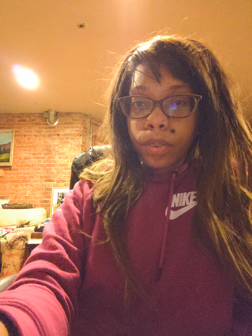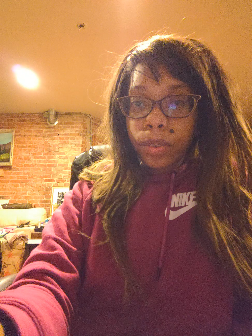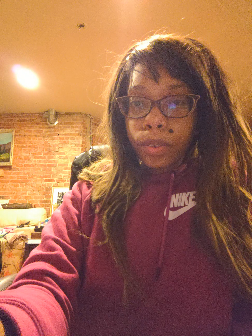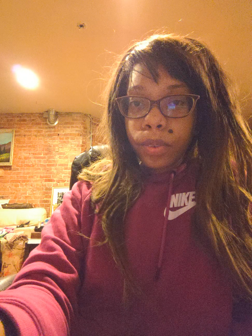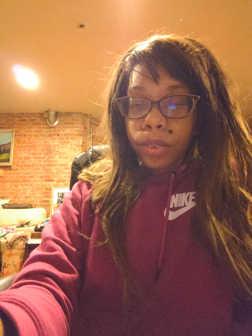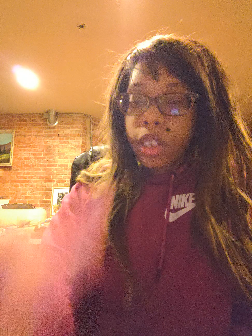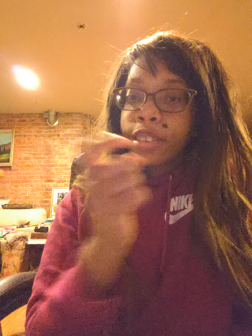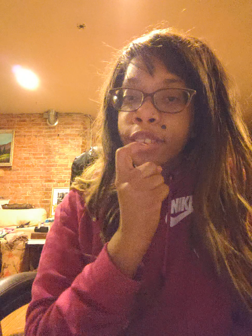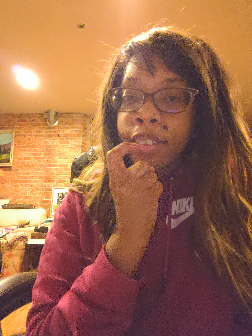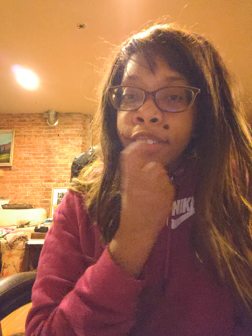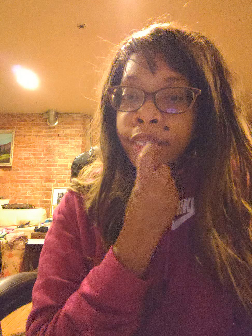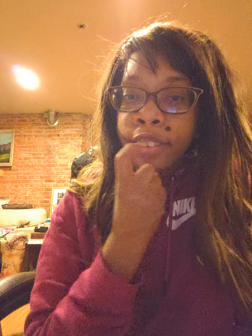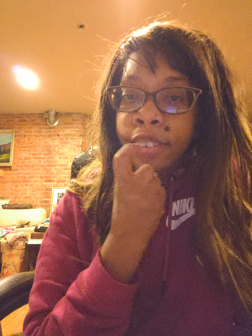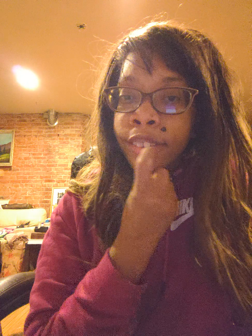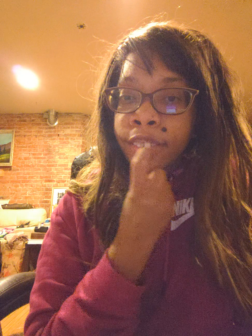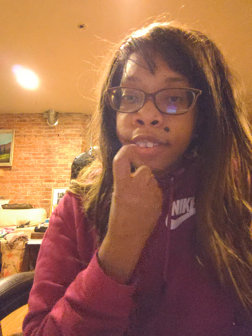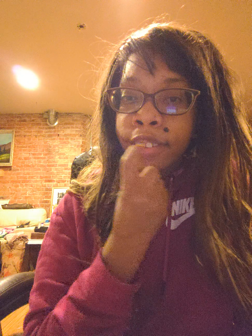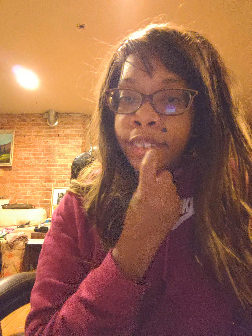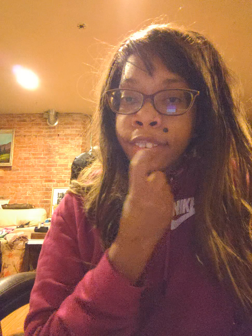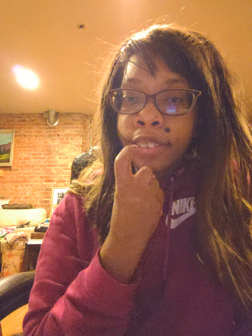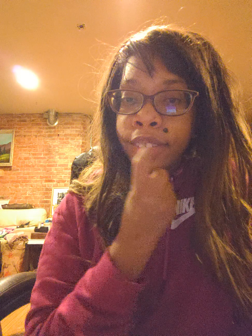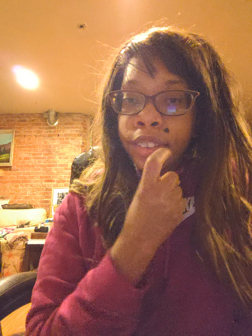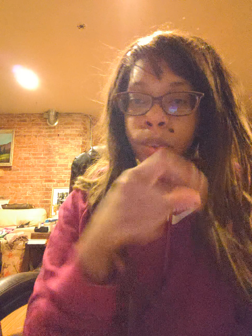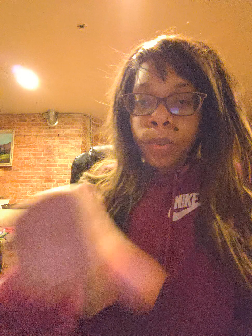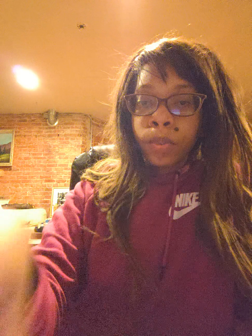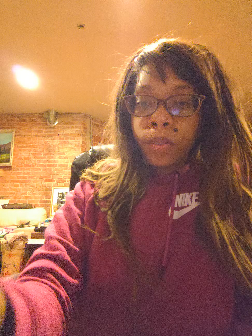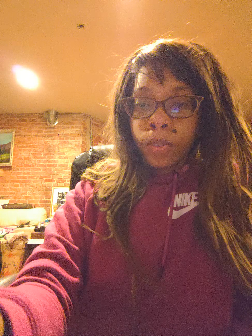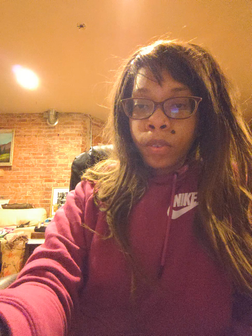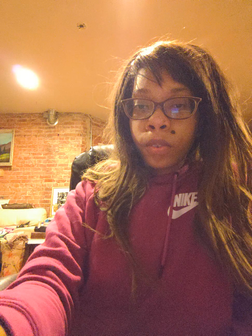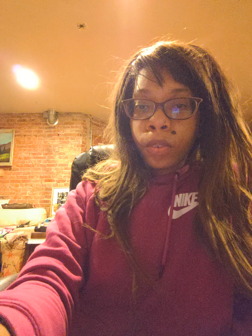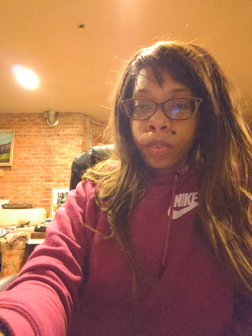tooth